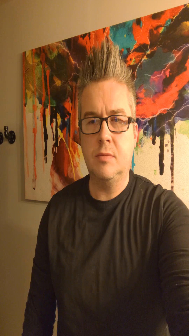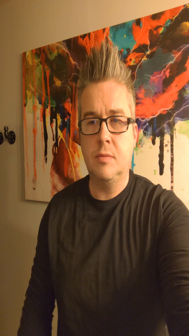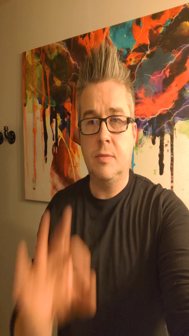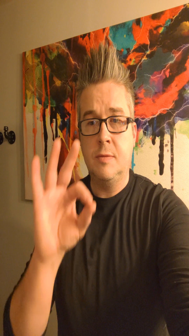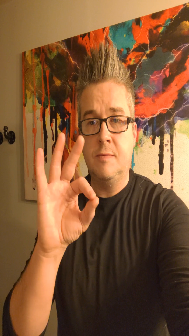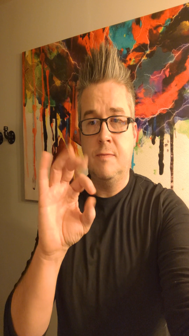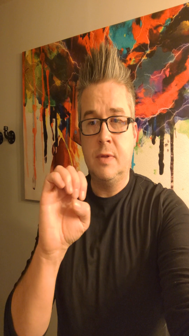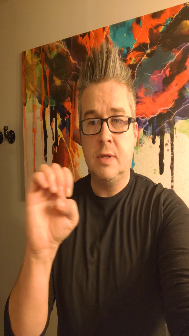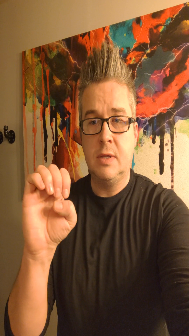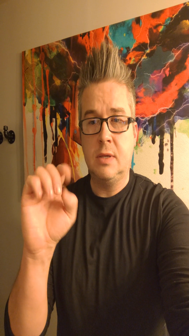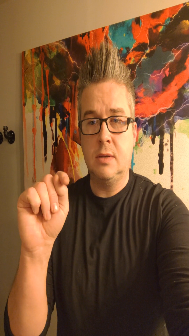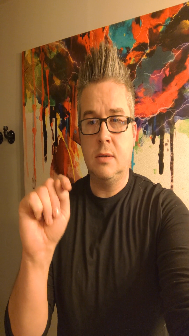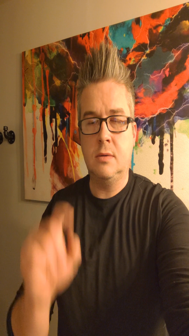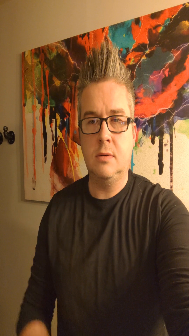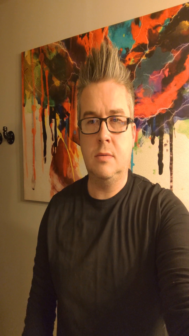feet